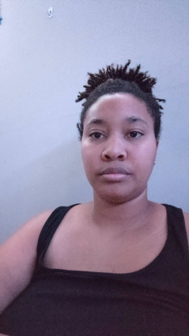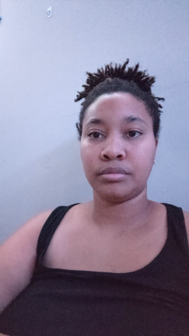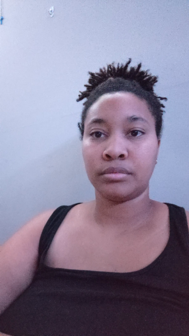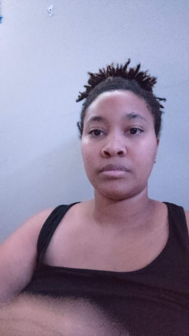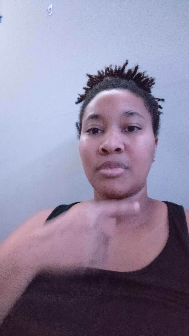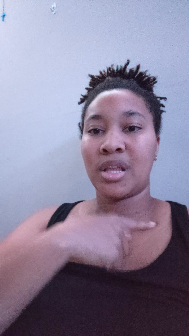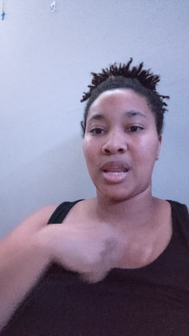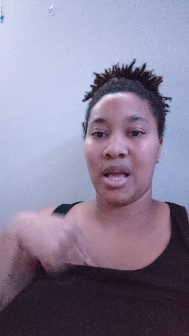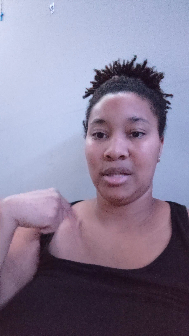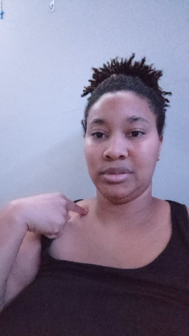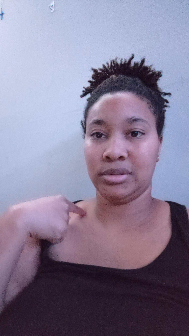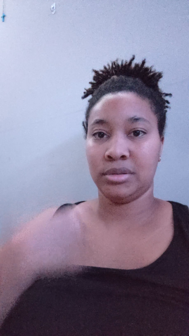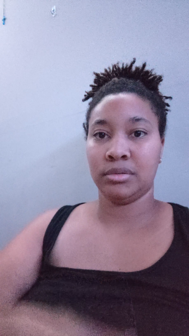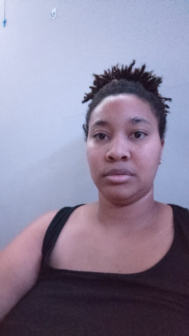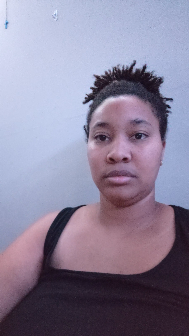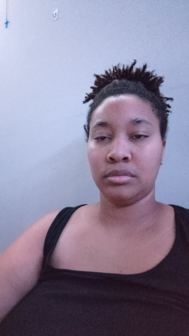necklace